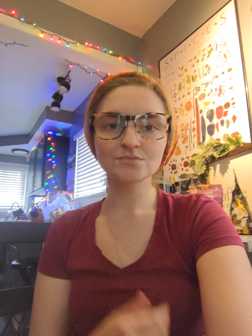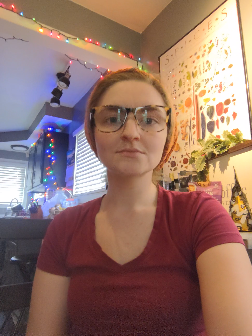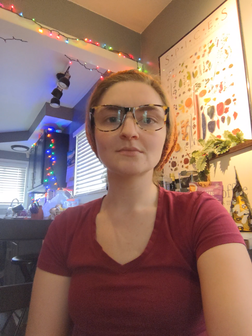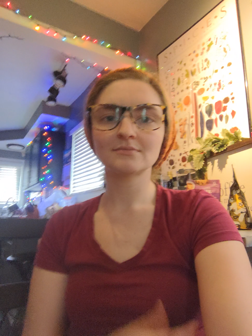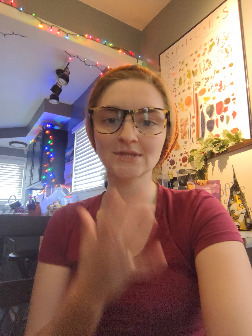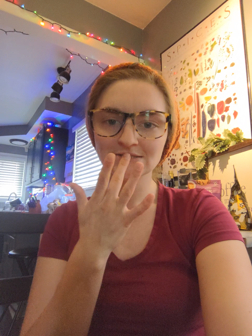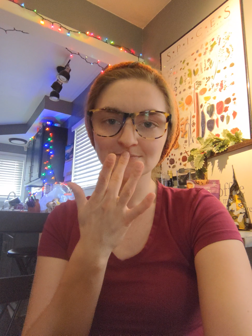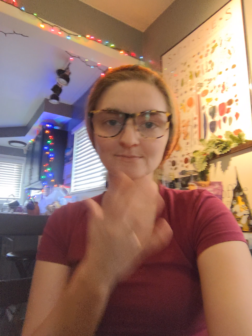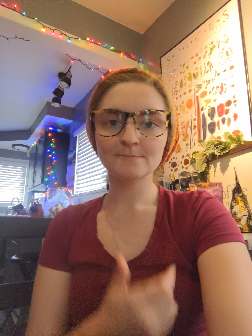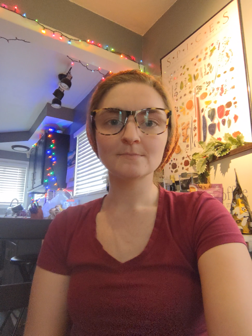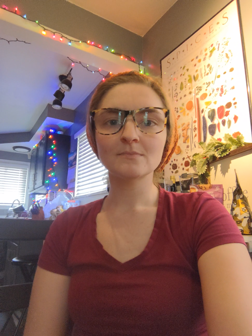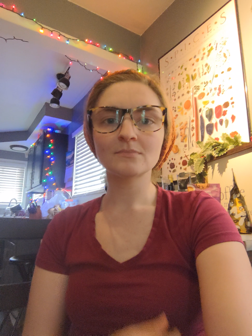taste